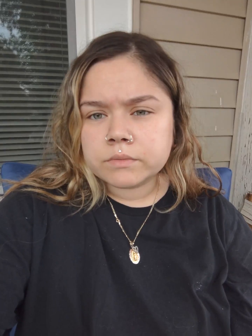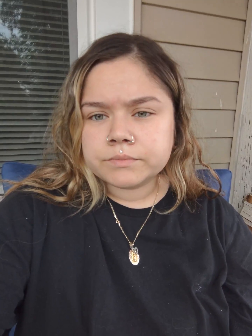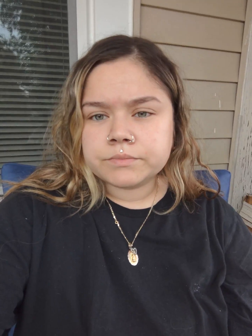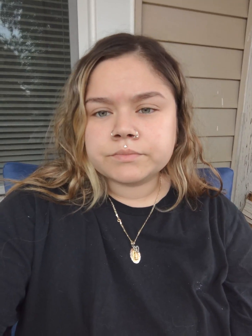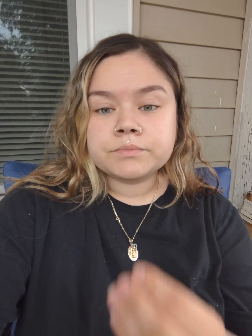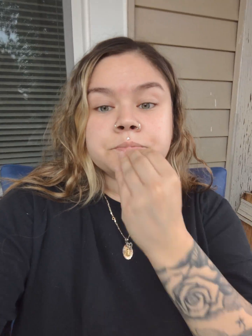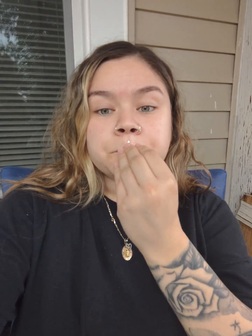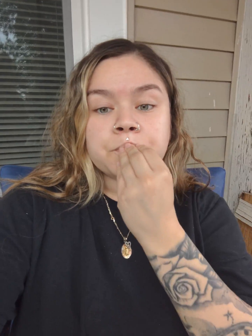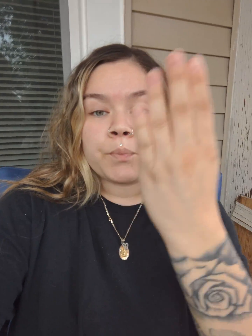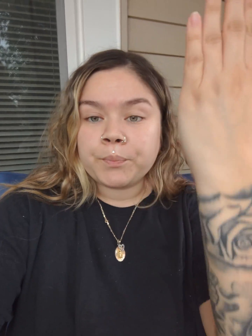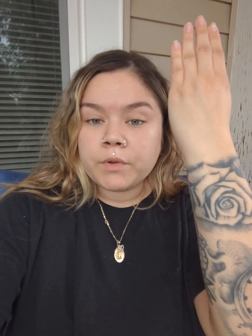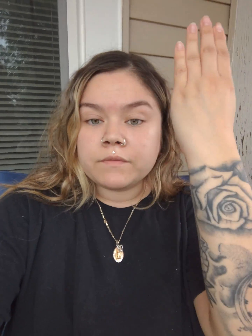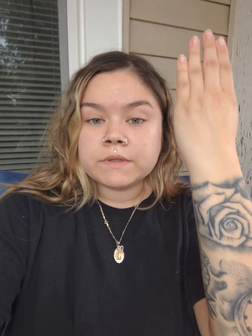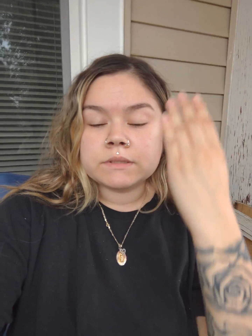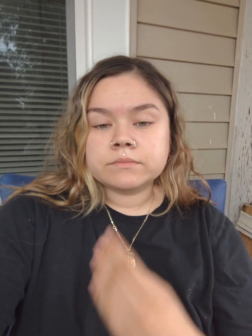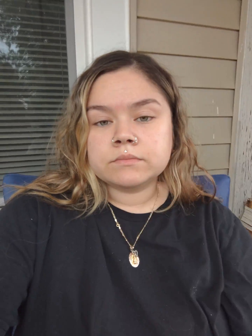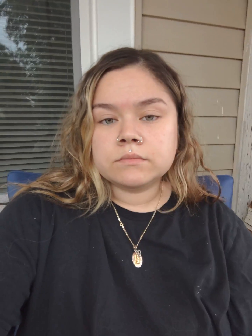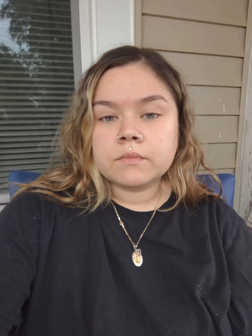breakfast